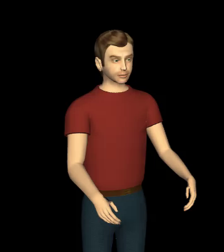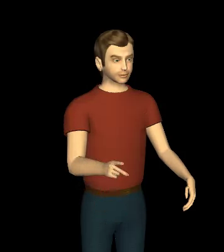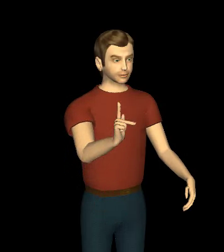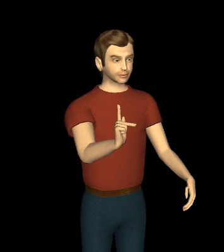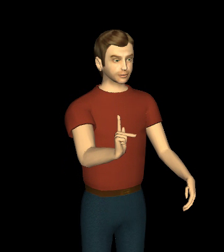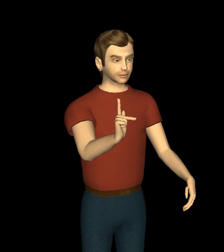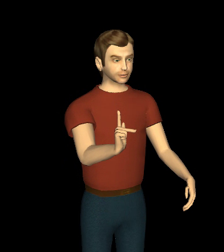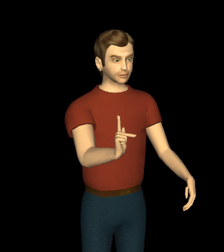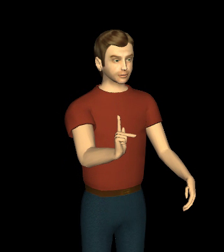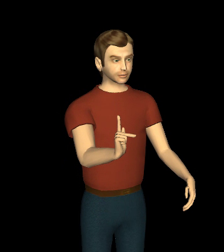كيلوجرامات